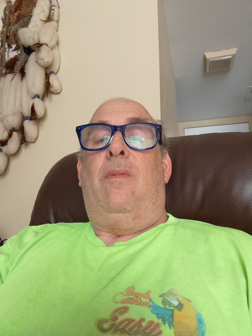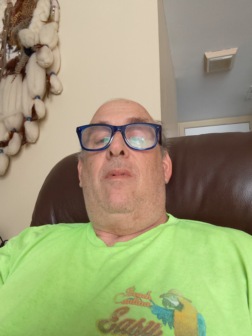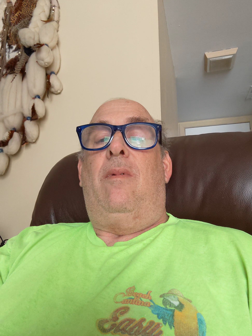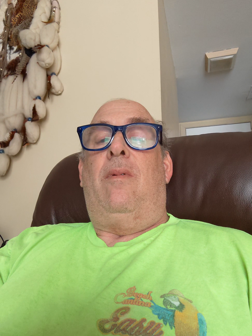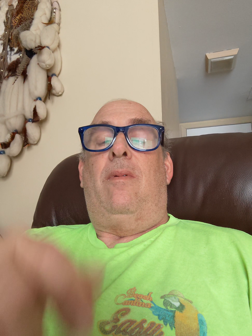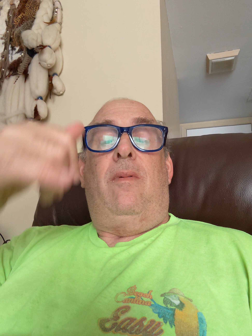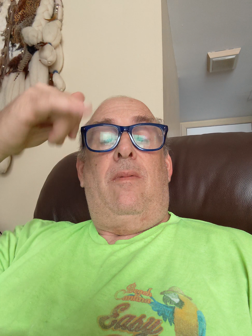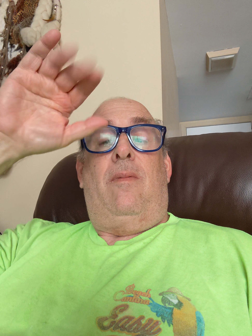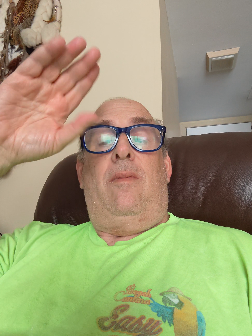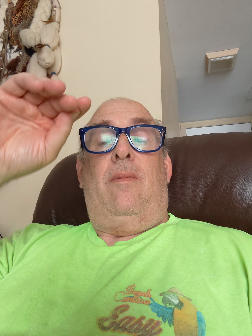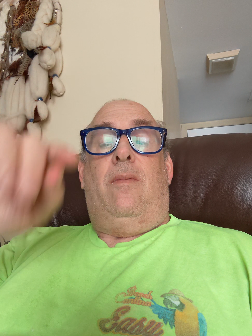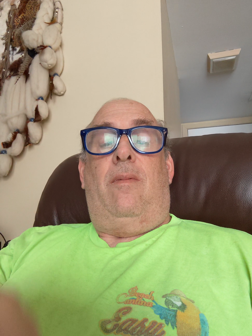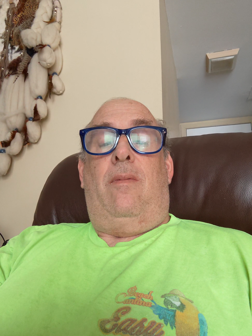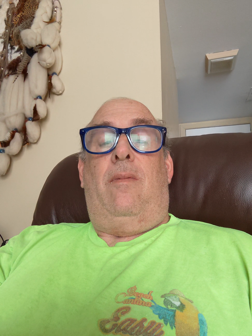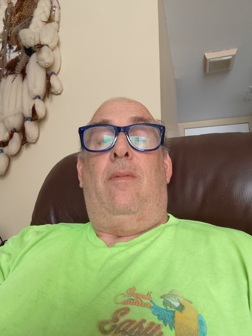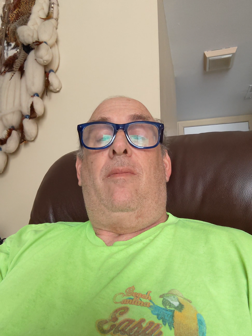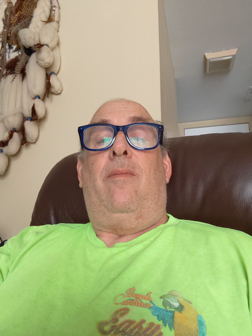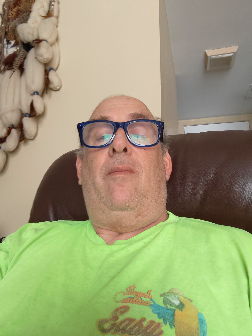cowboy